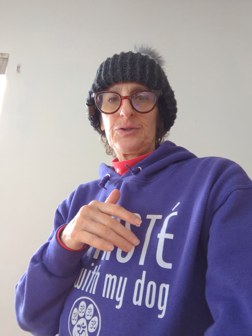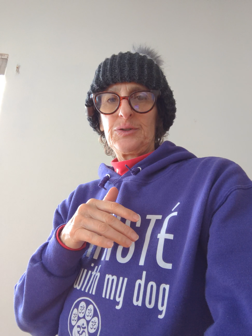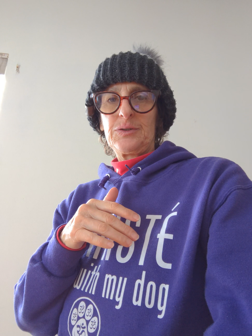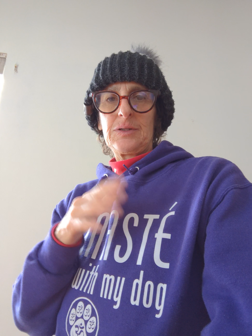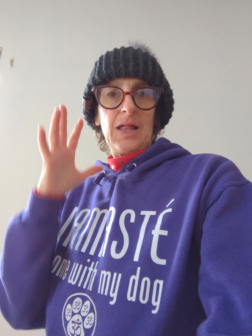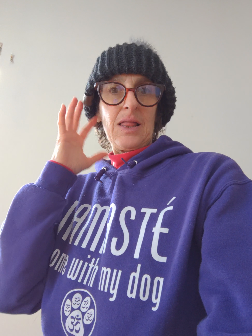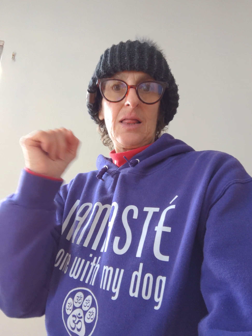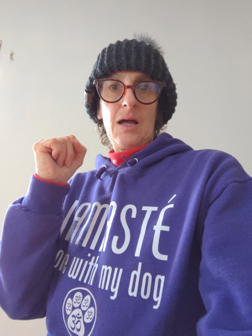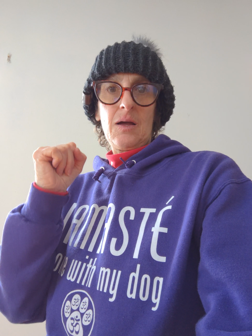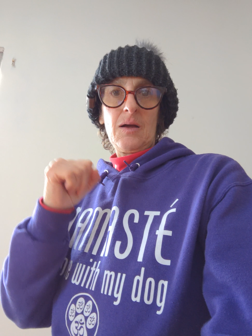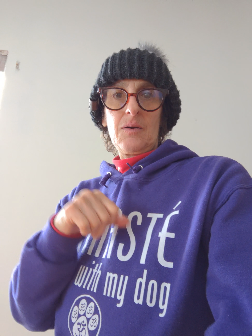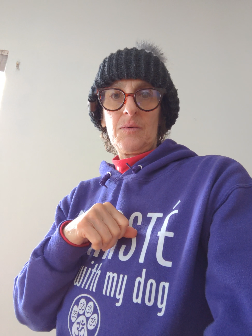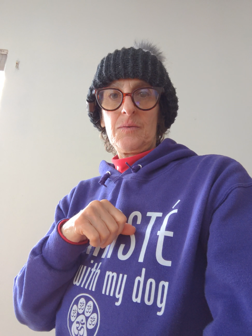loud